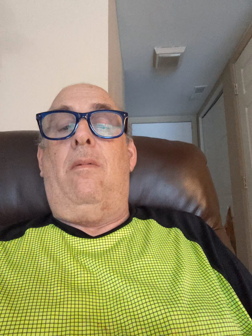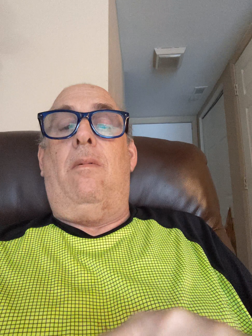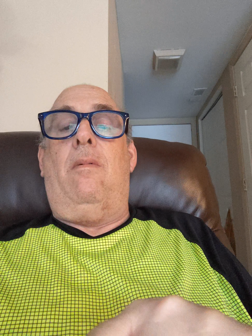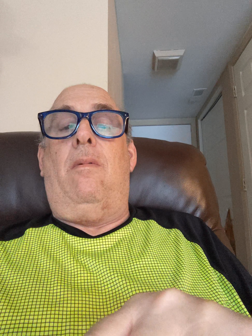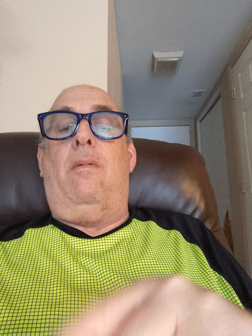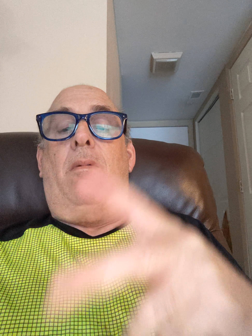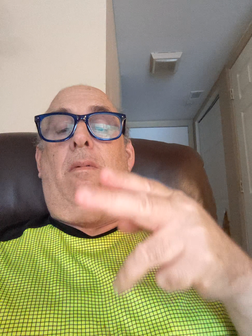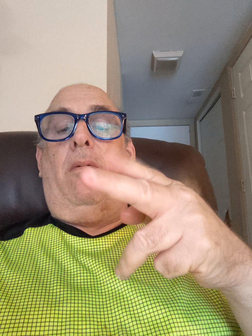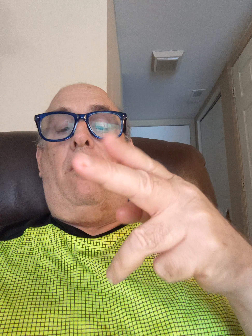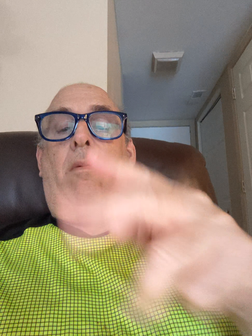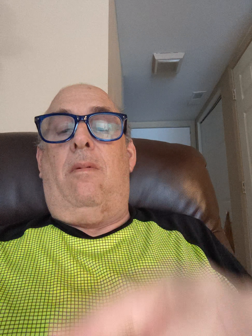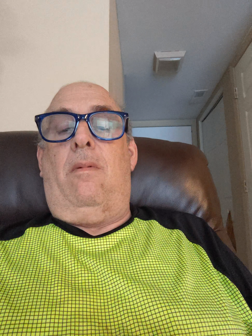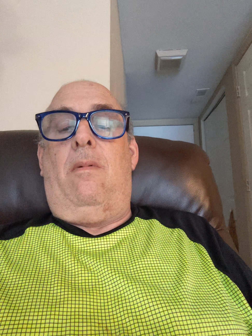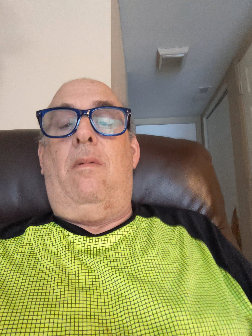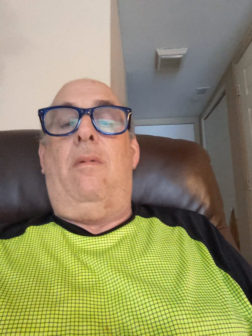cut